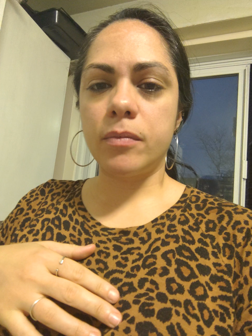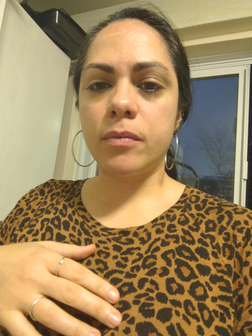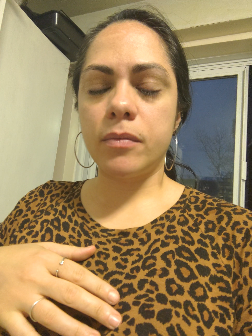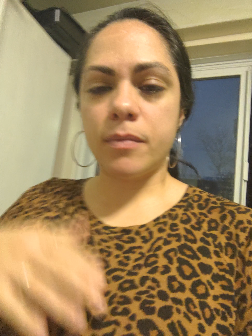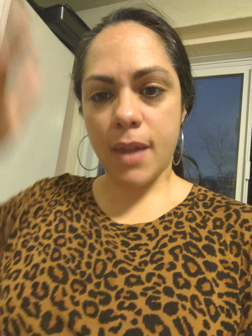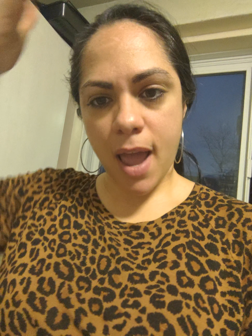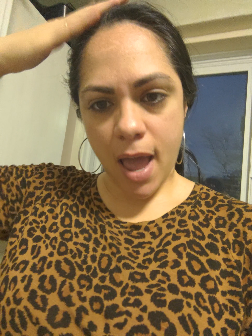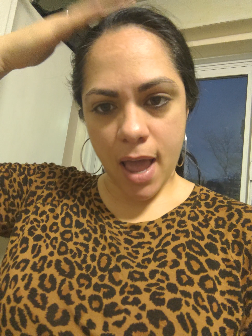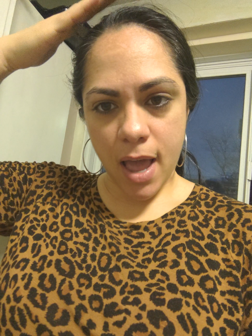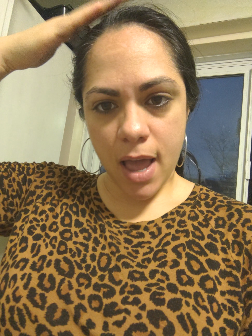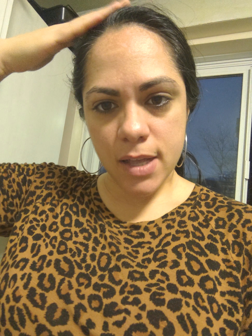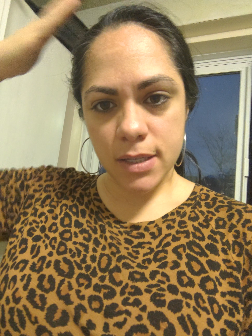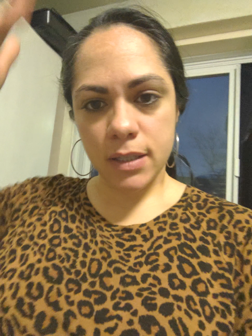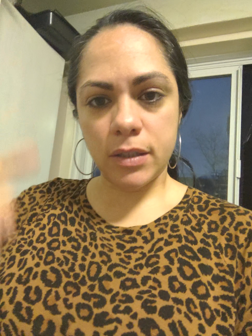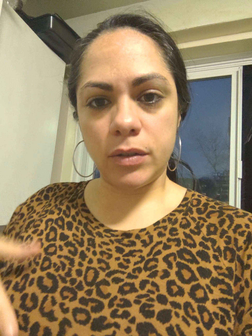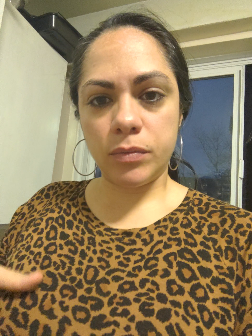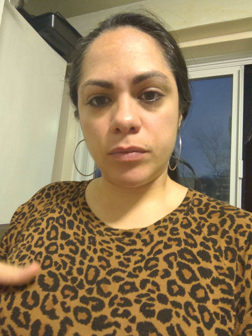hat